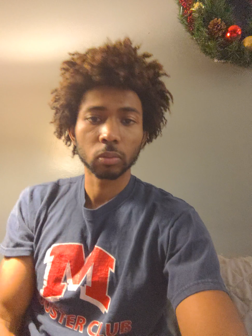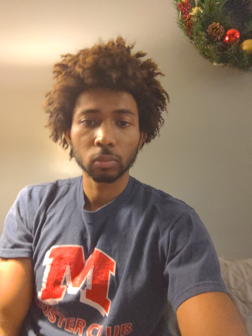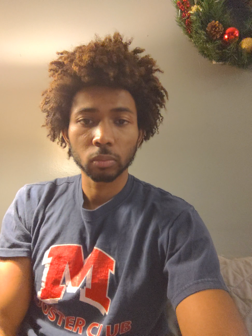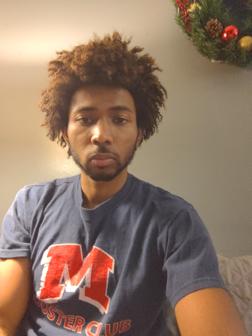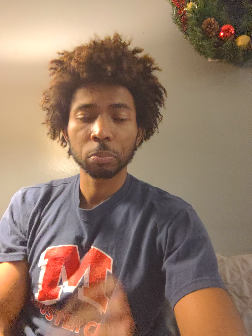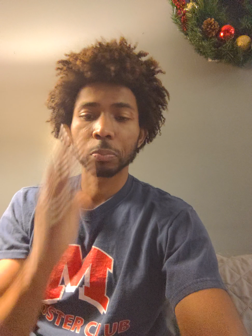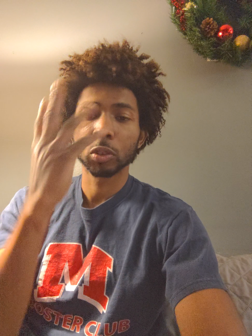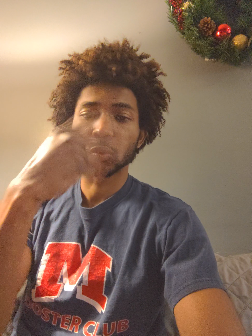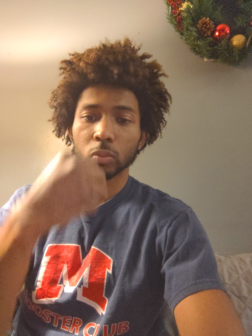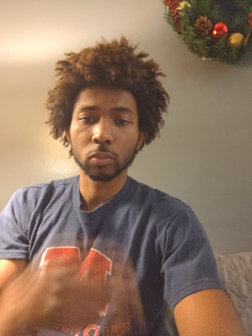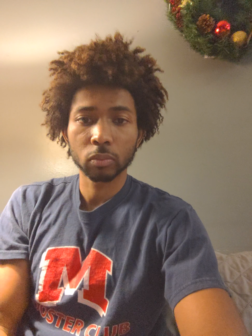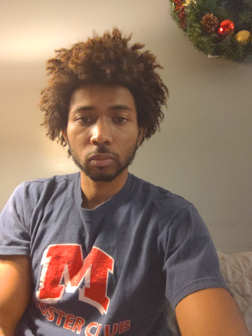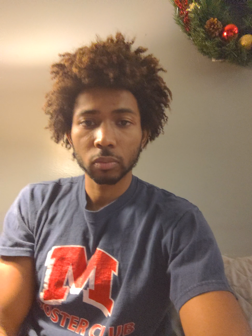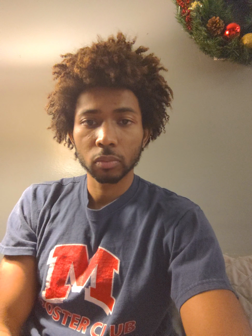pretty